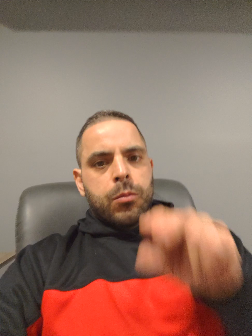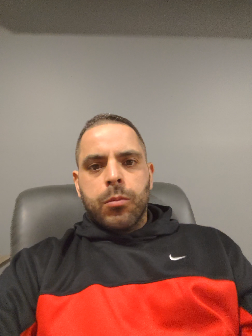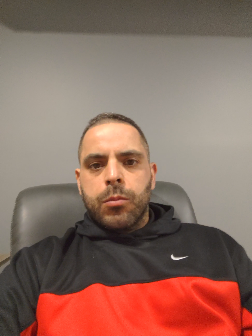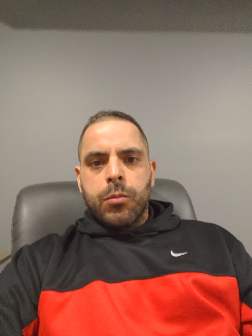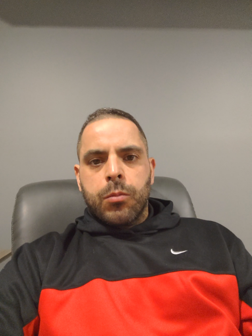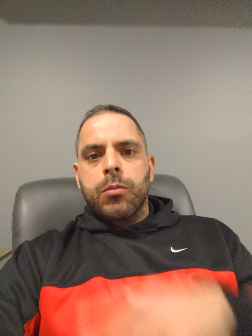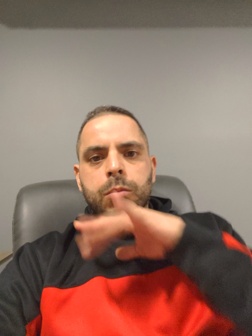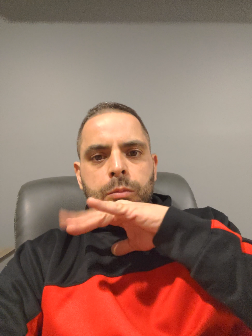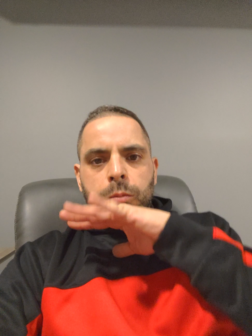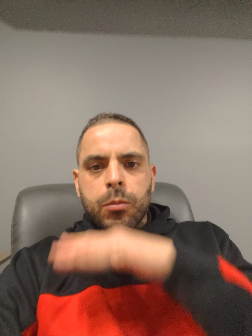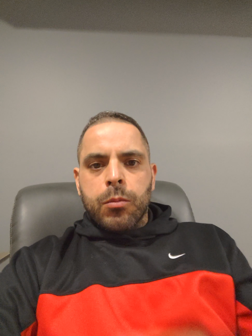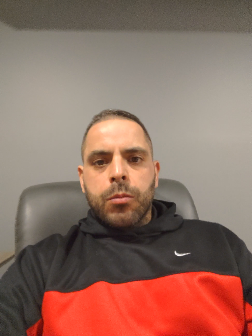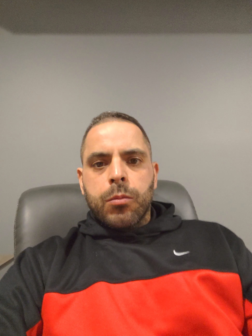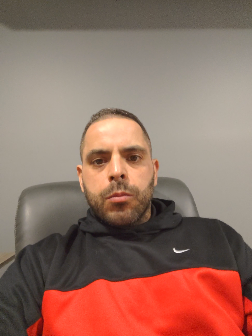dirty